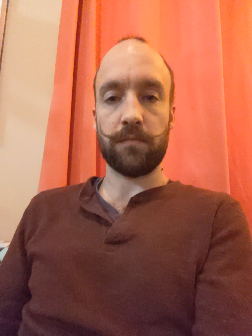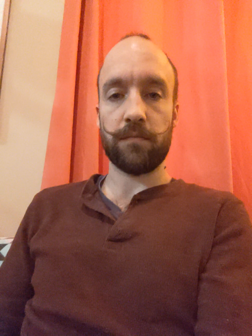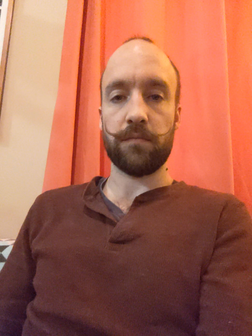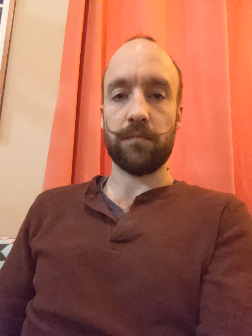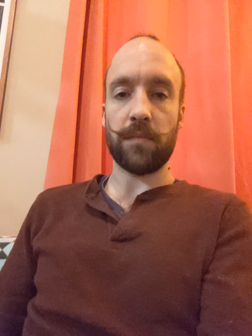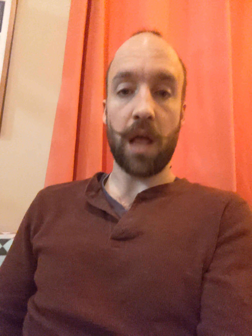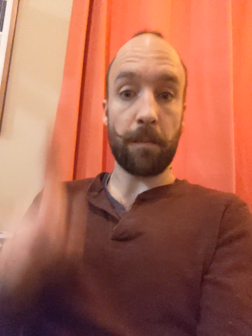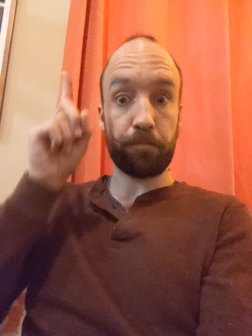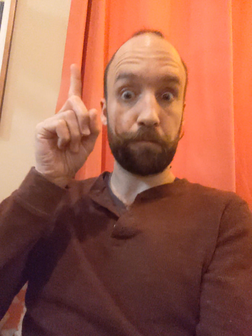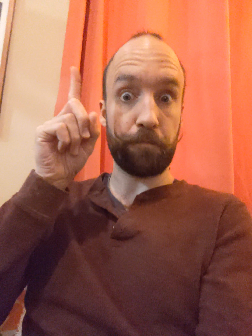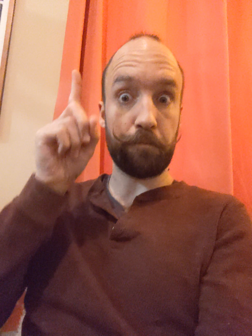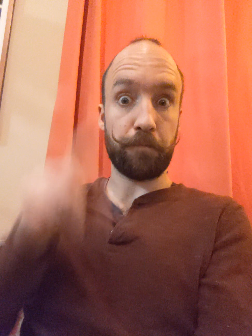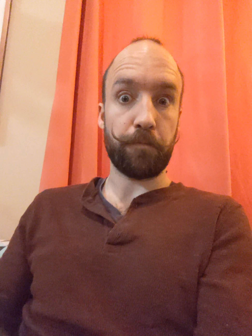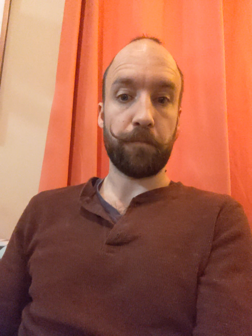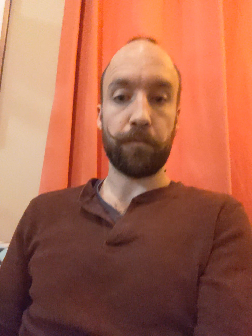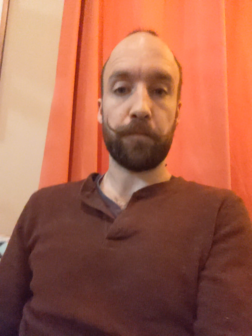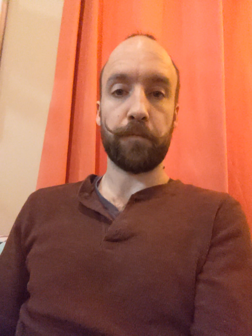up